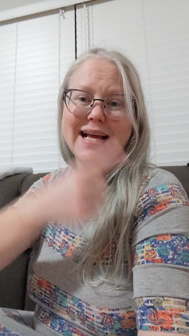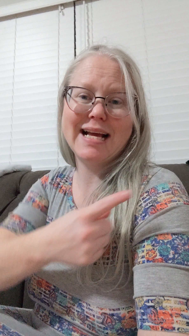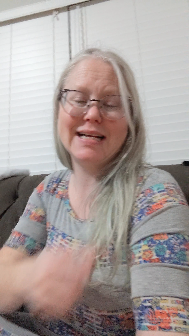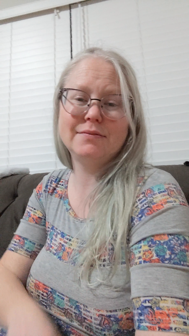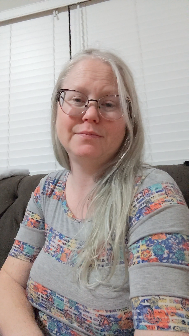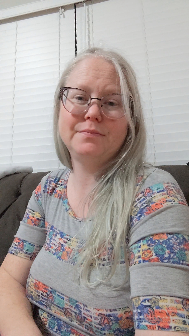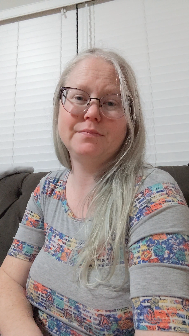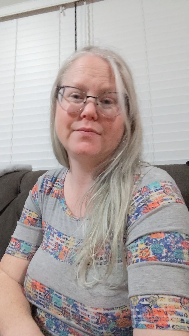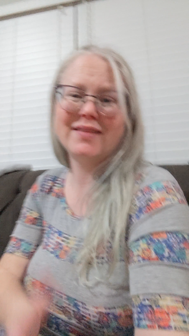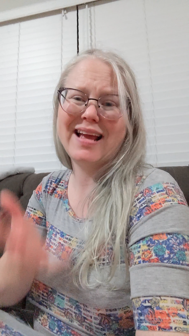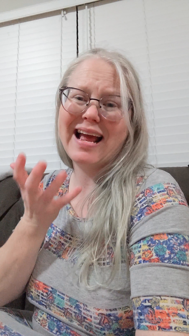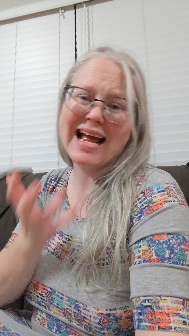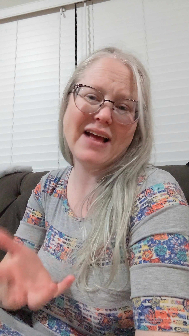heavy